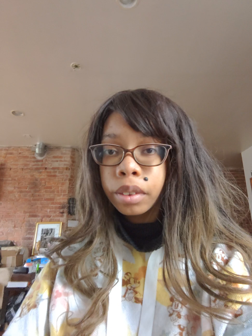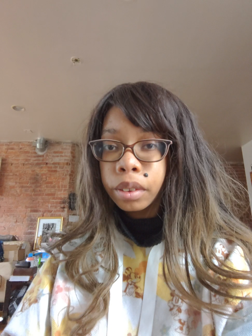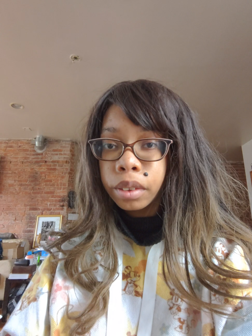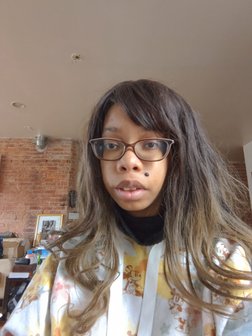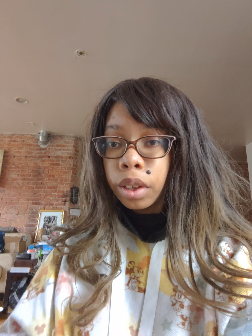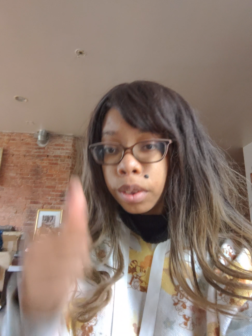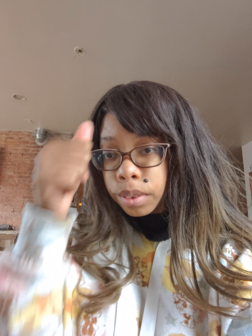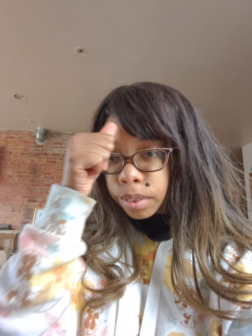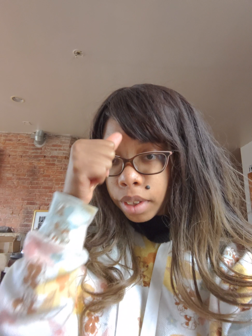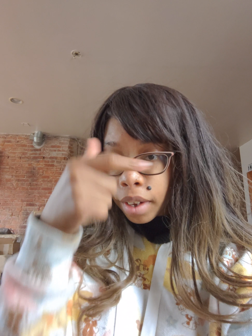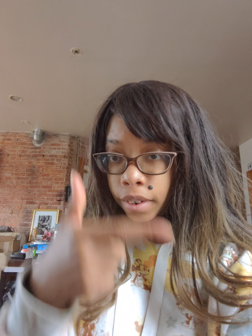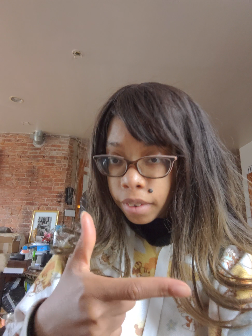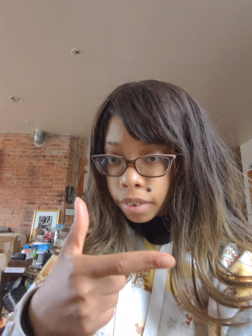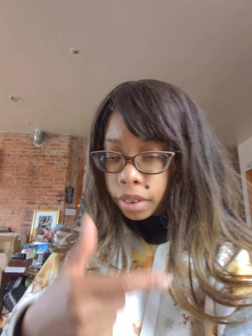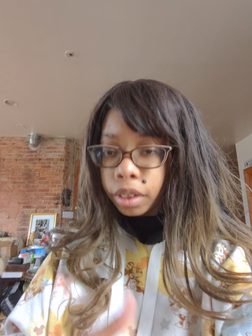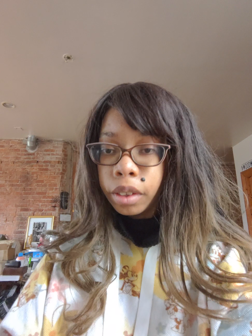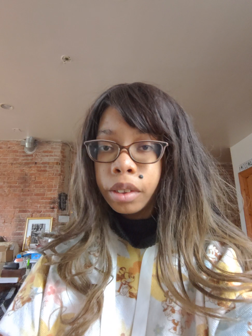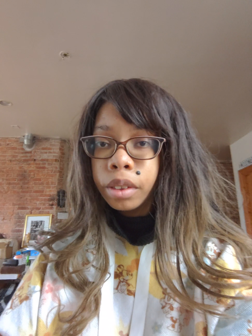brother